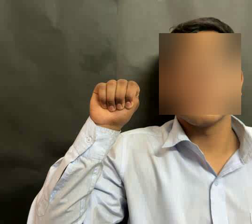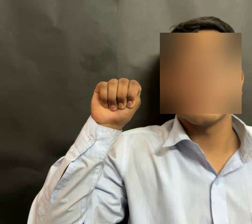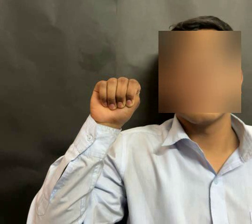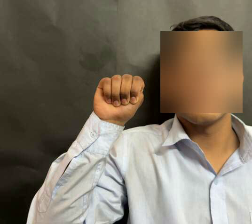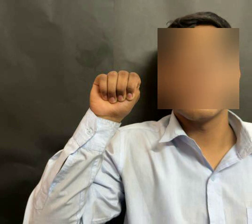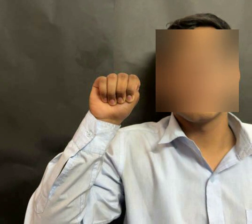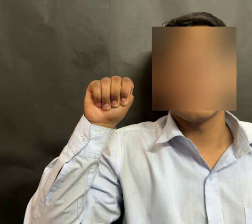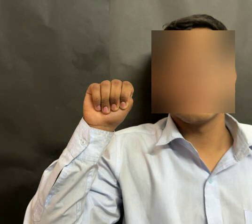M